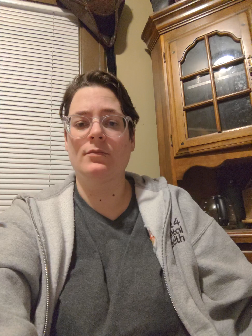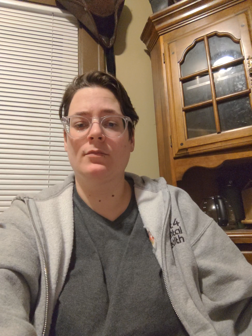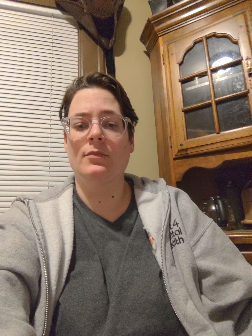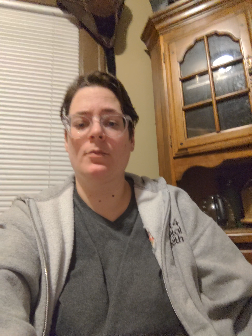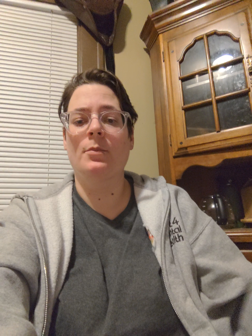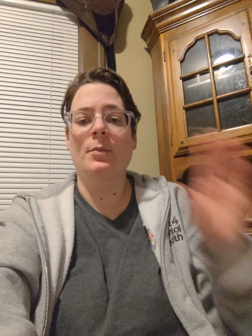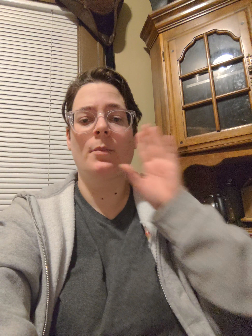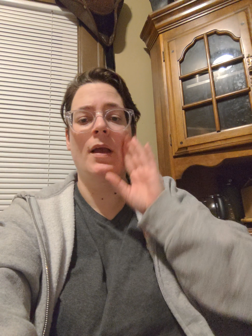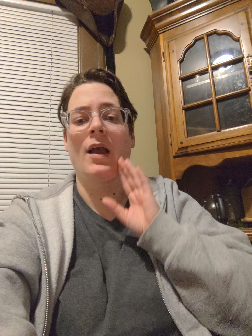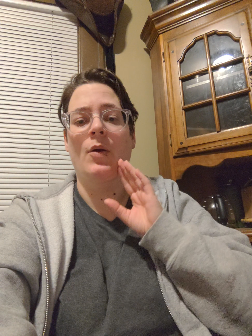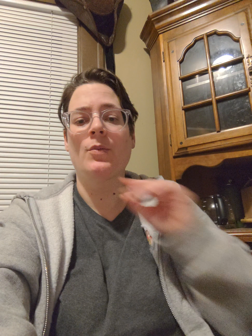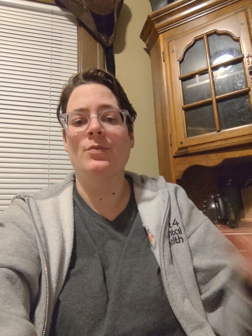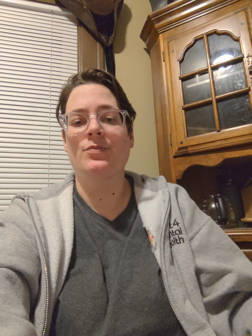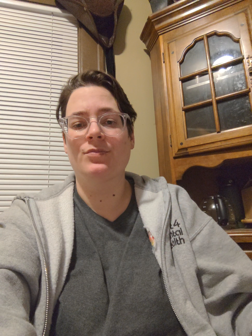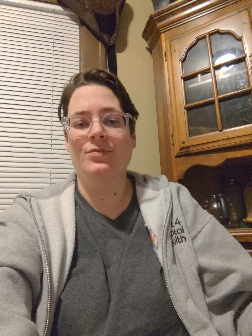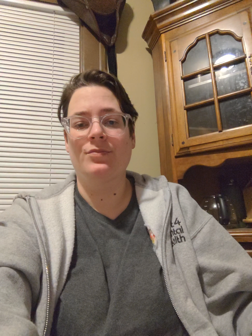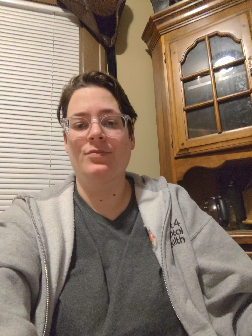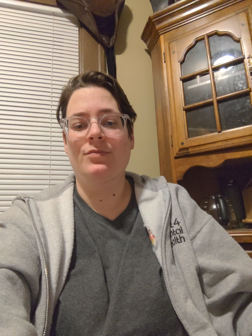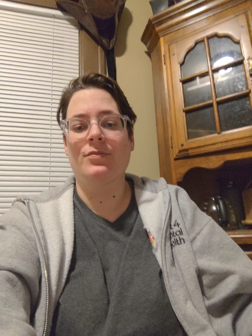brown